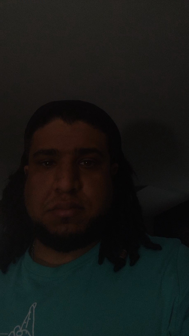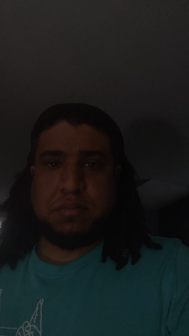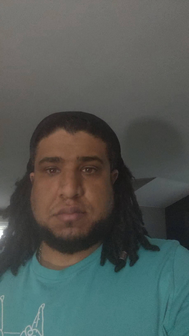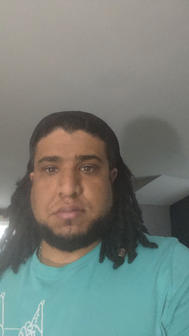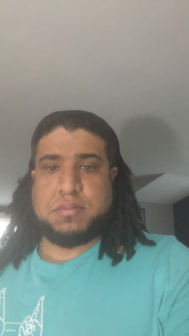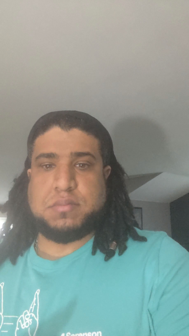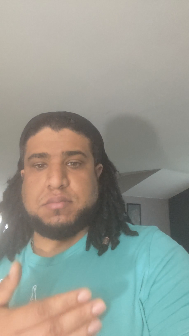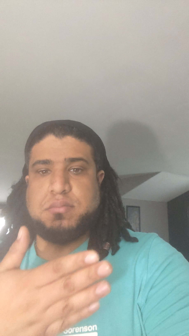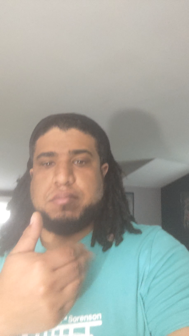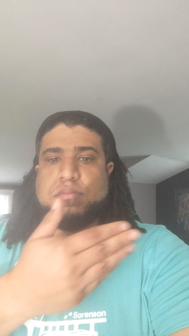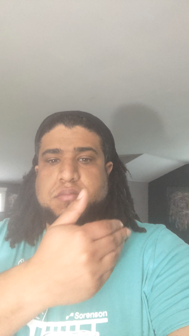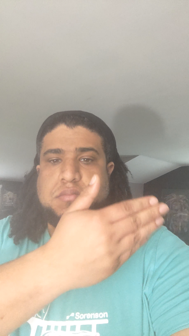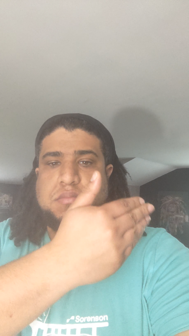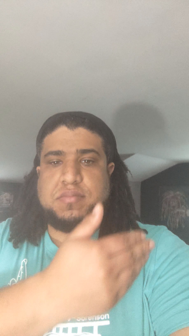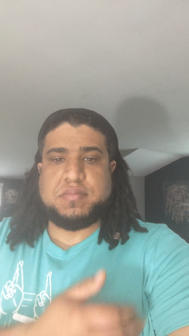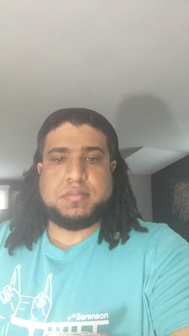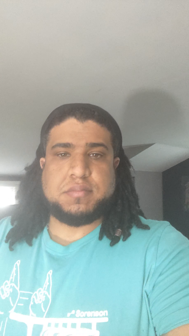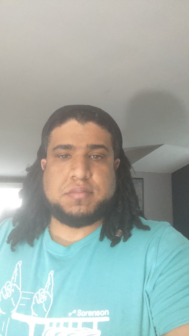butterfly